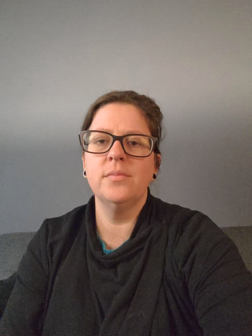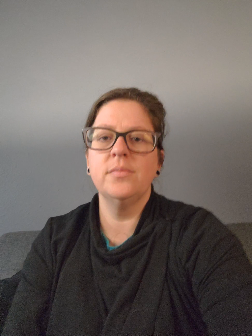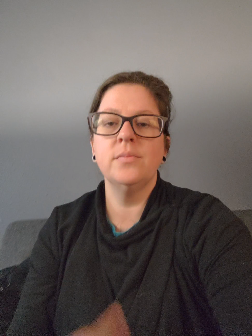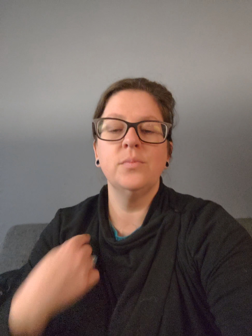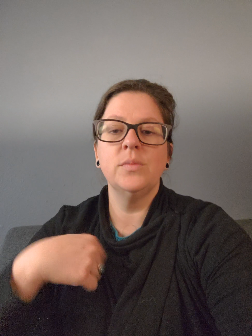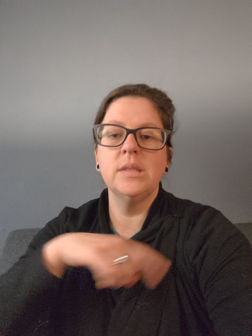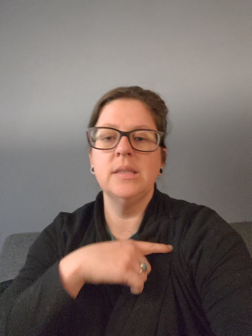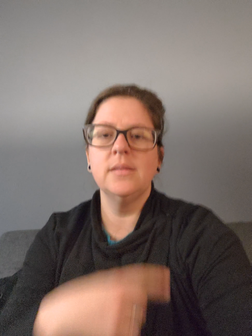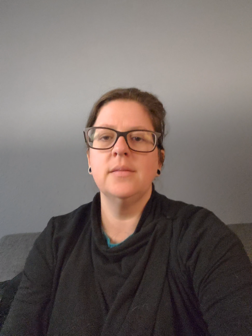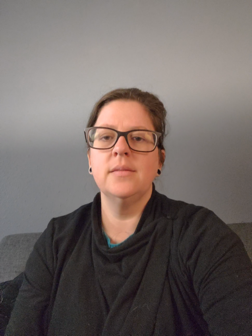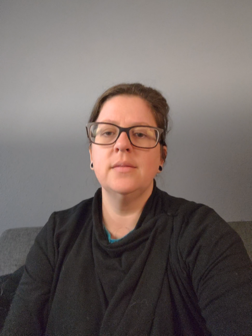we